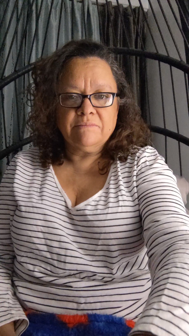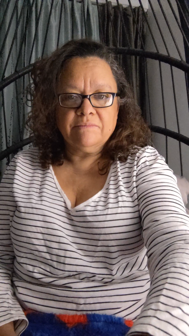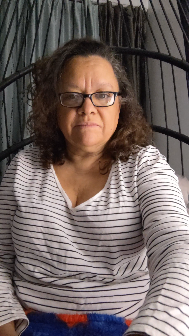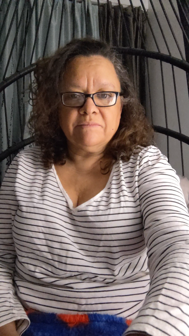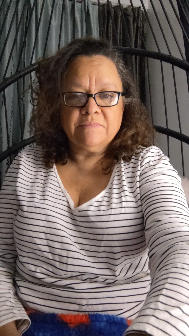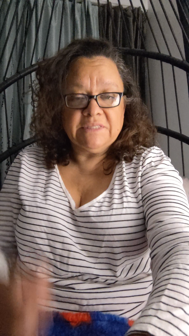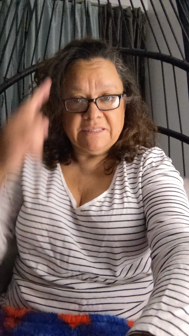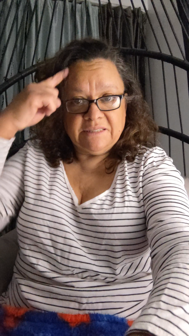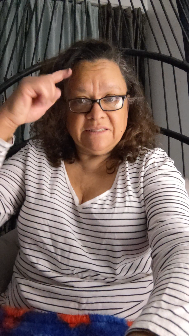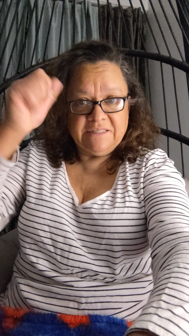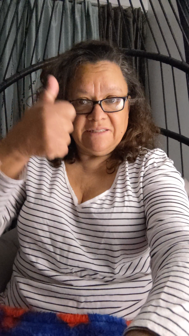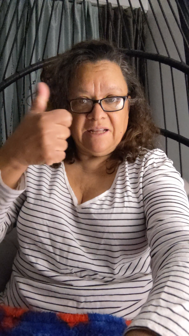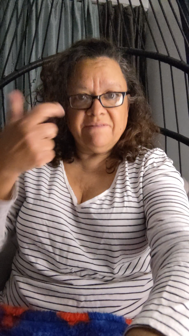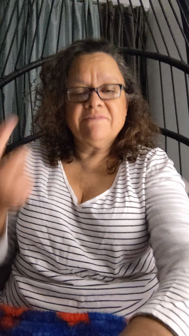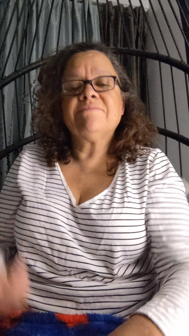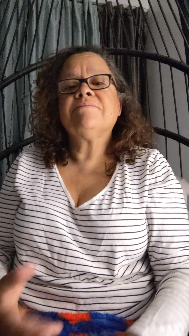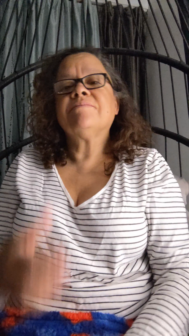dime